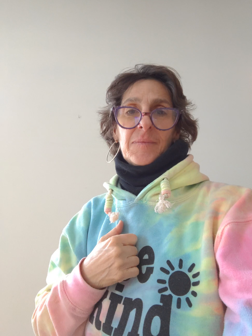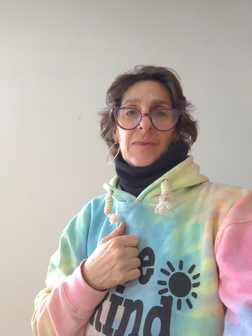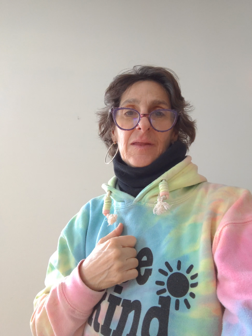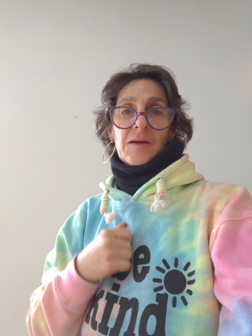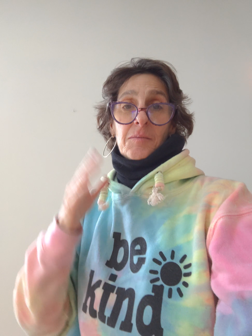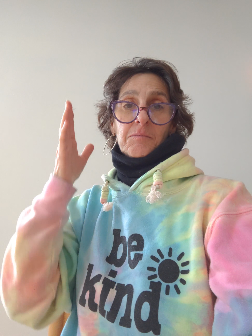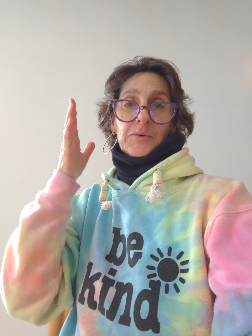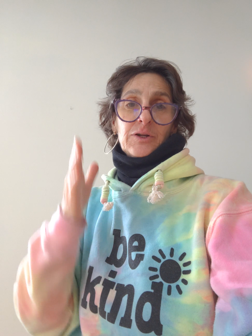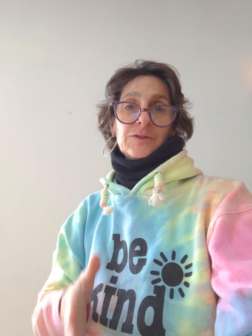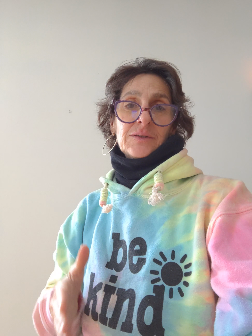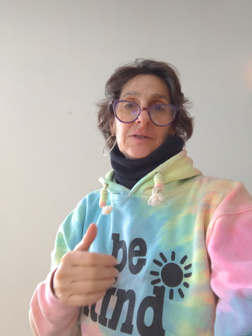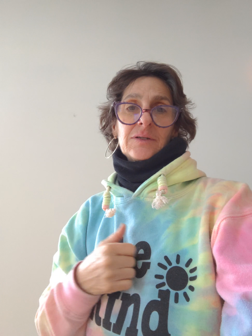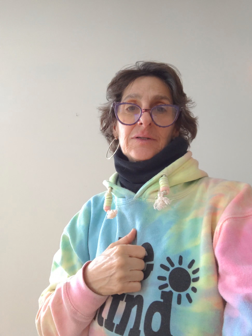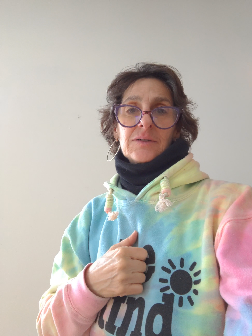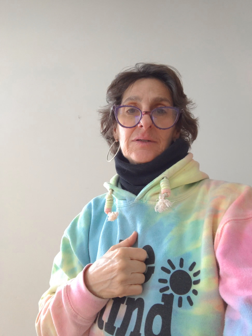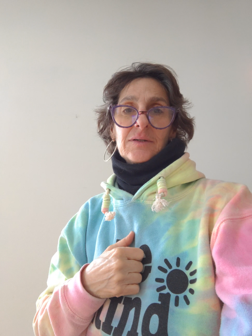person